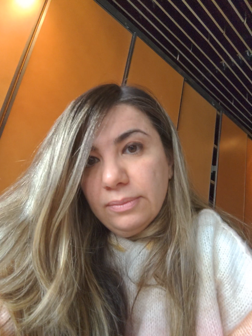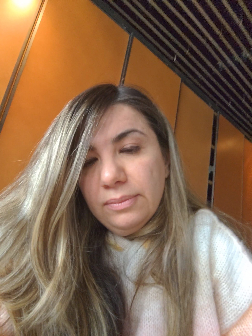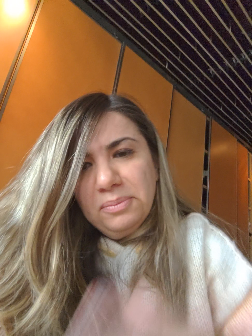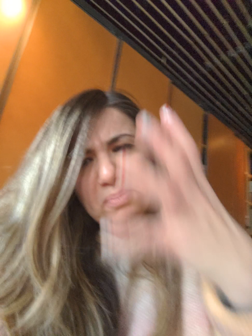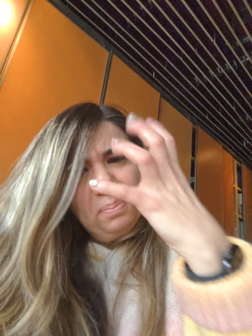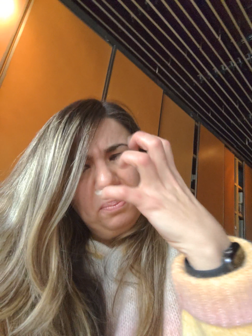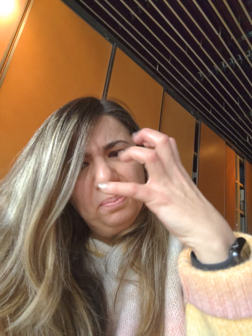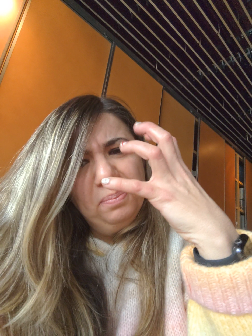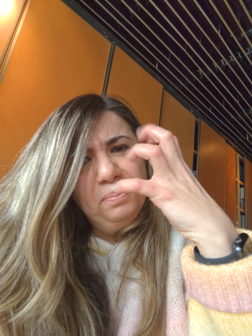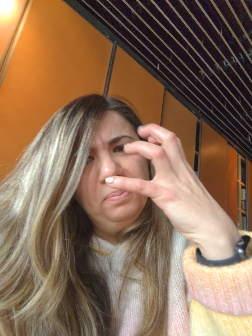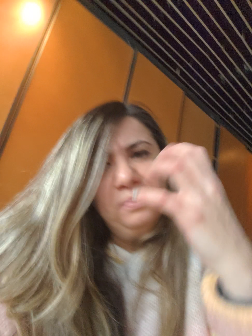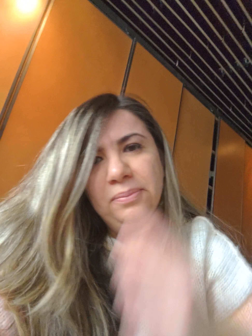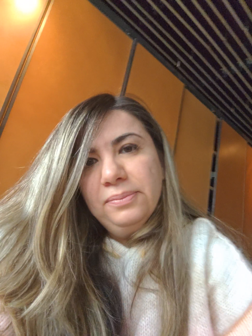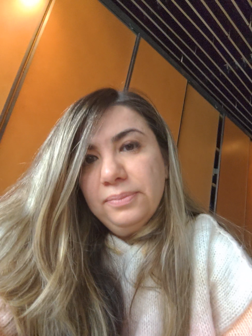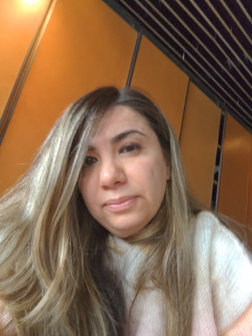mad